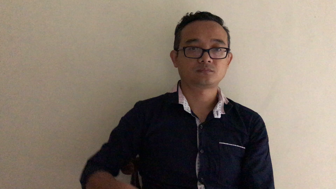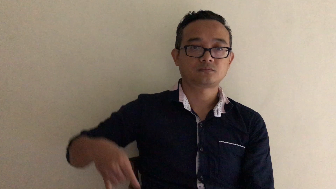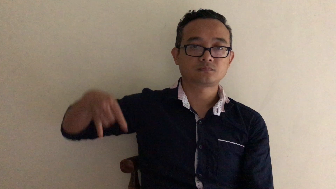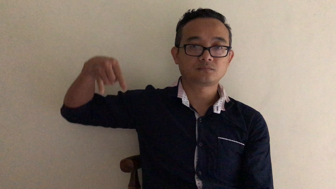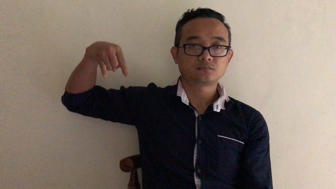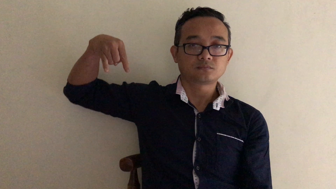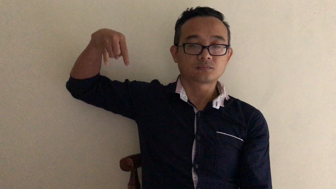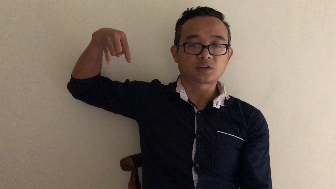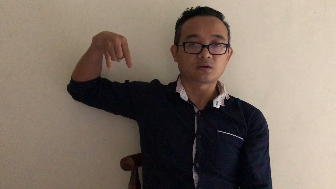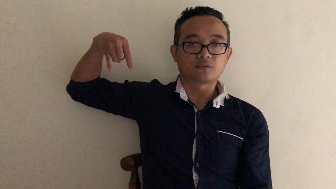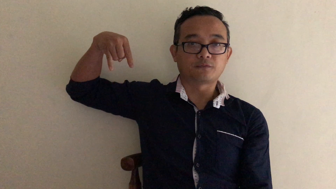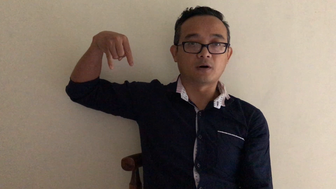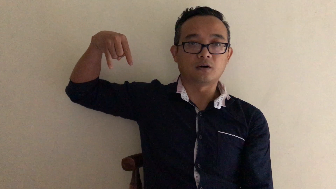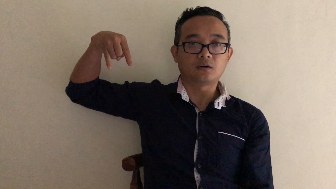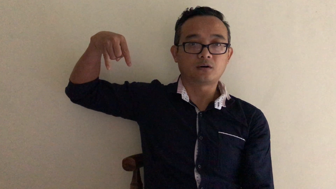फ